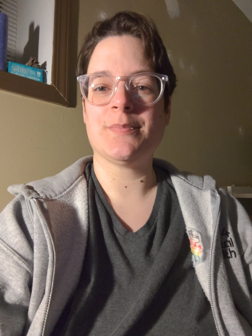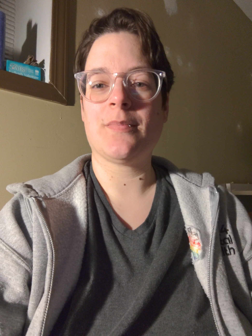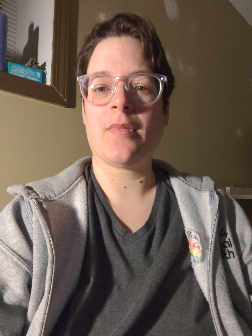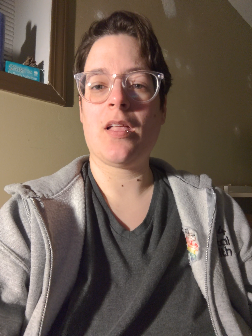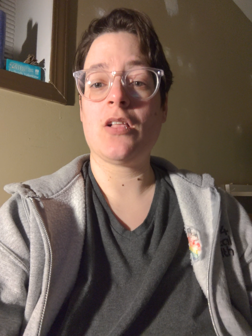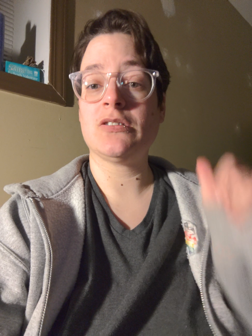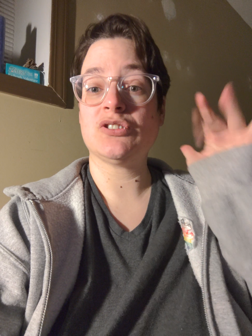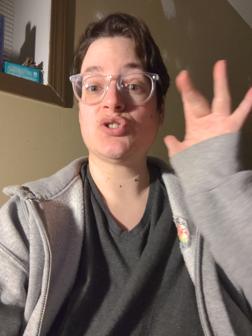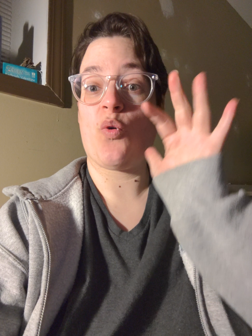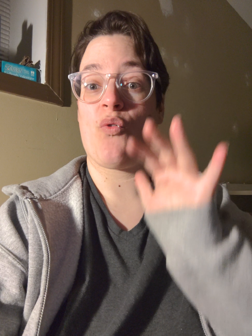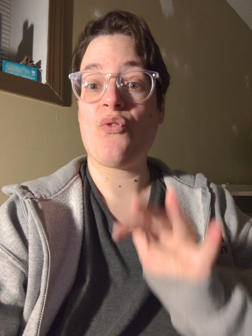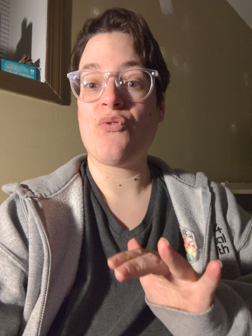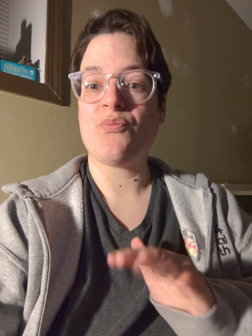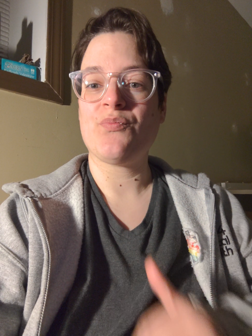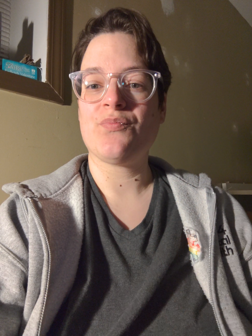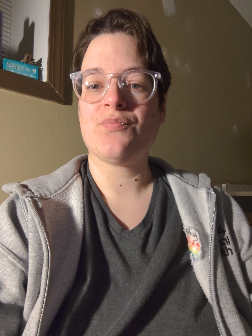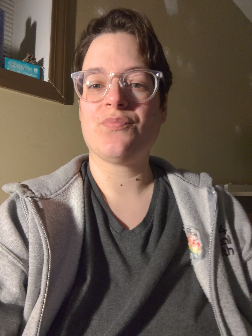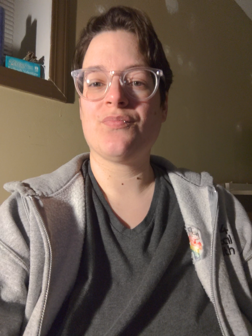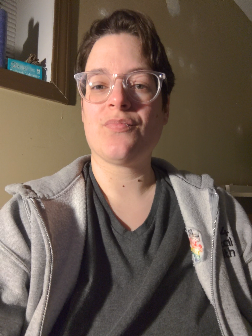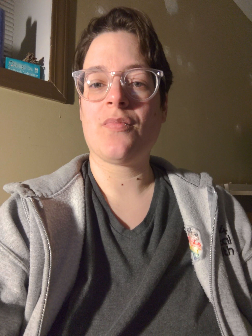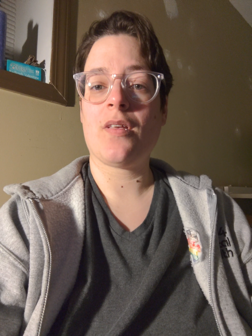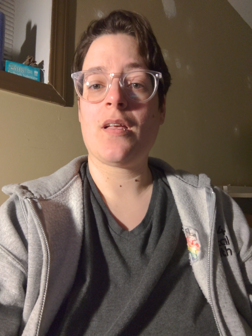snow